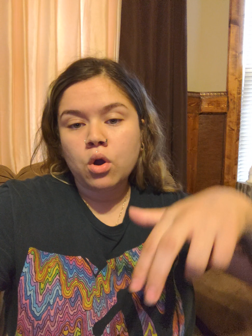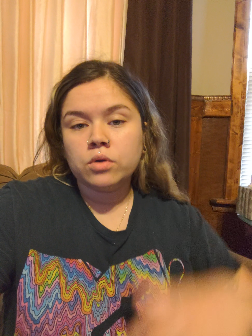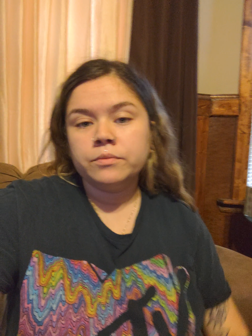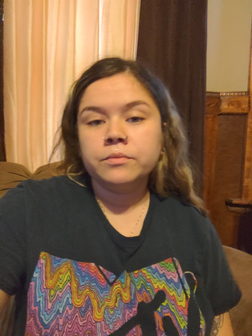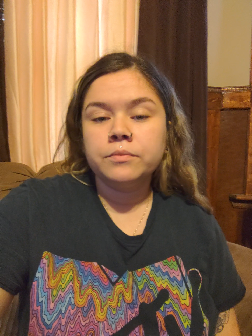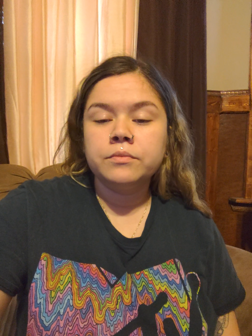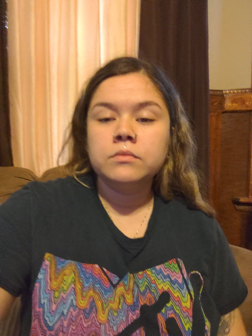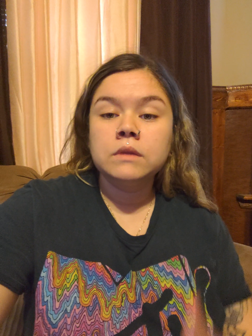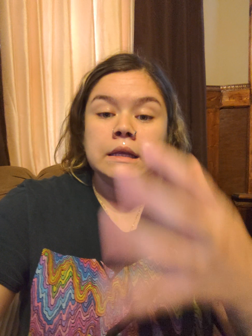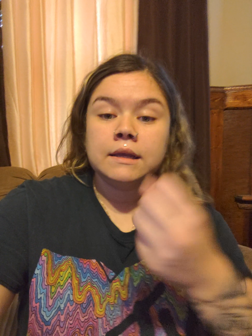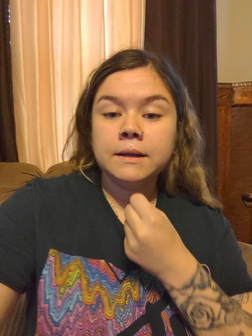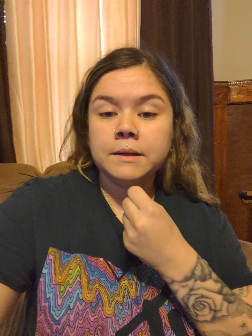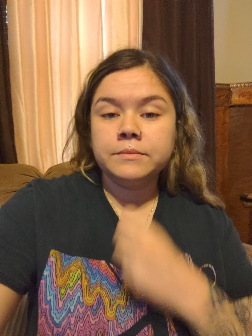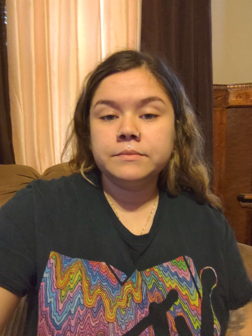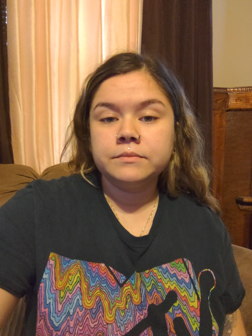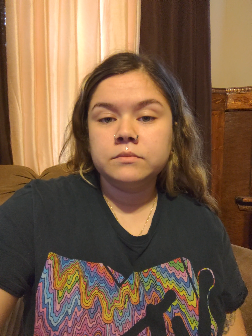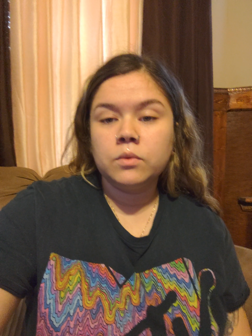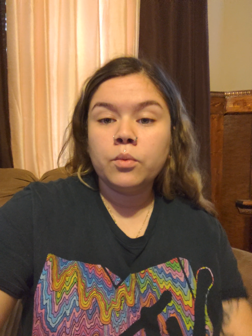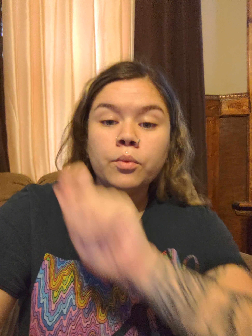get